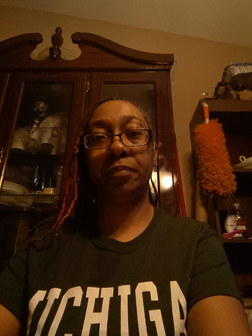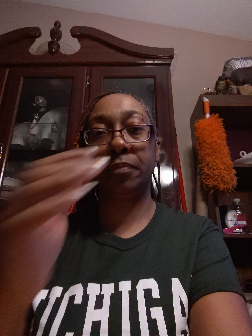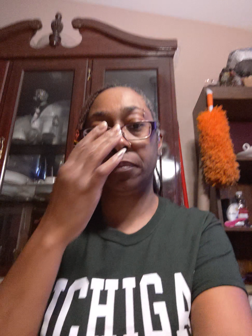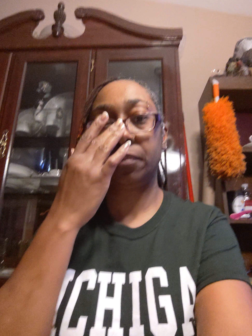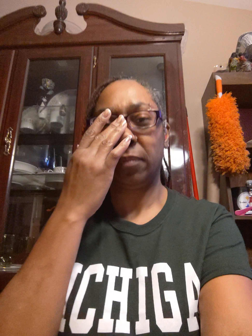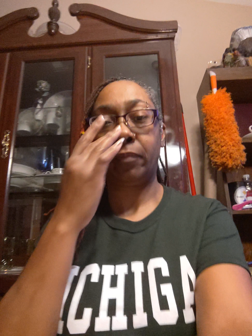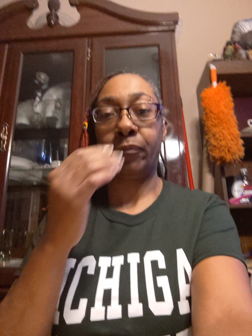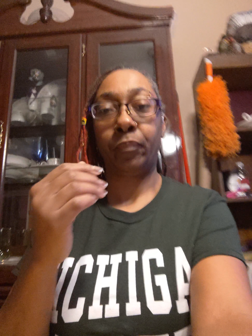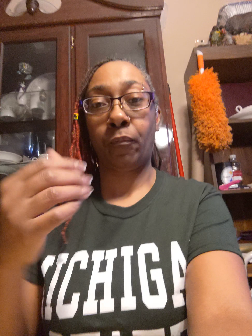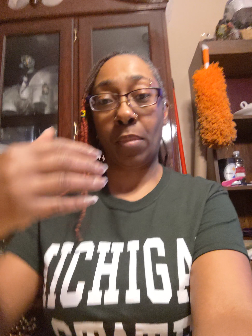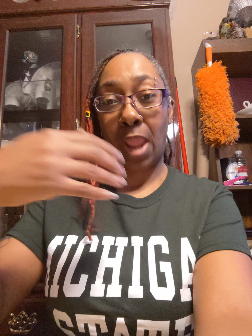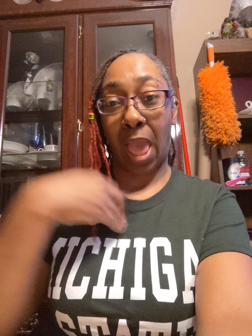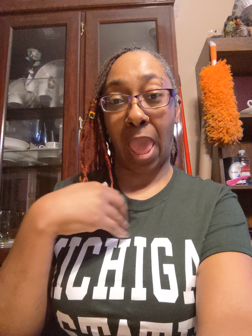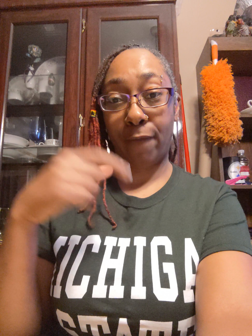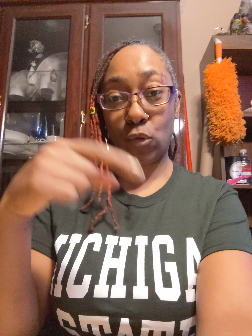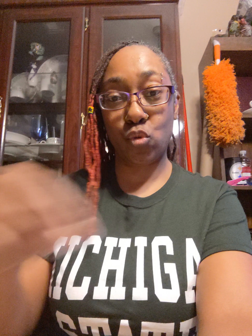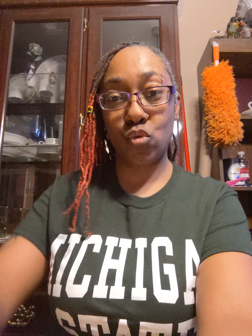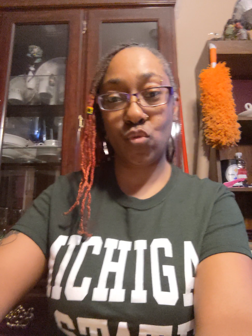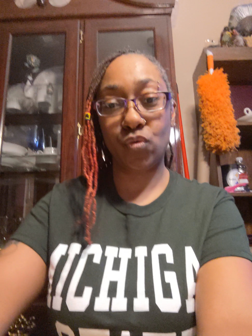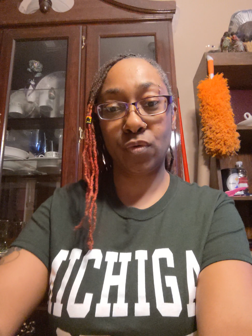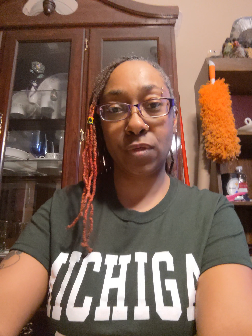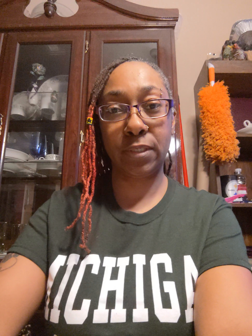have to